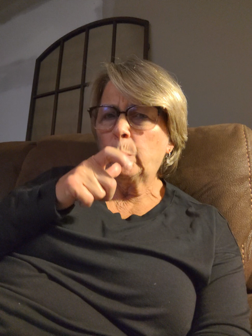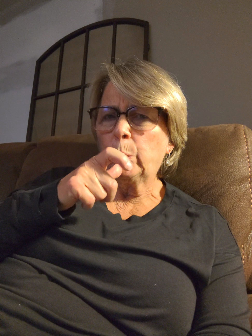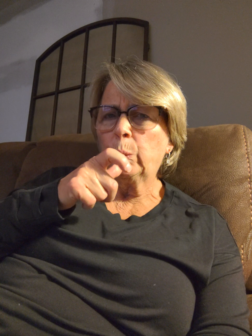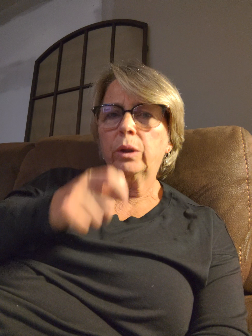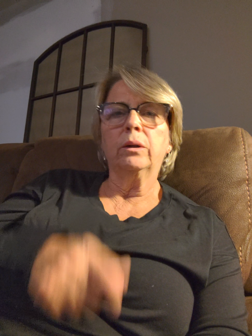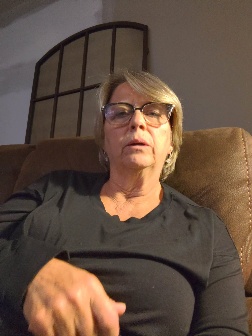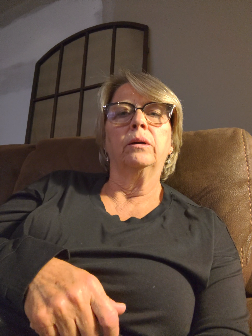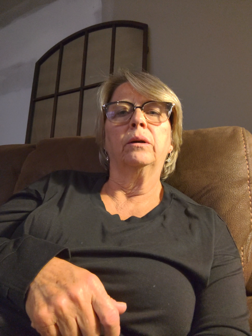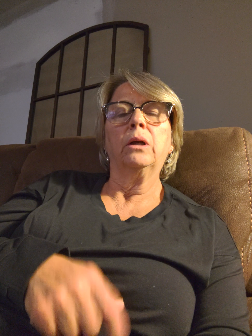who